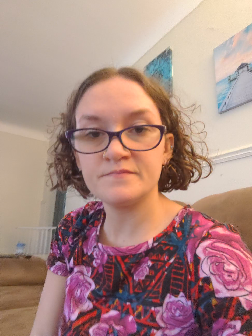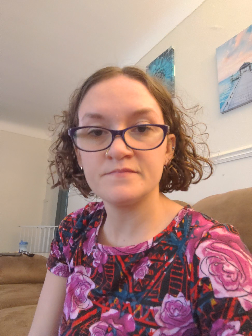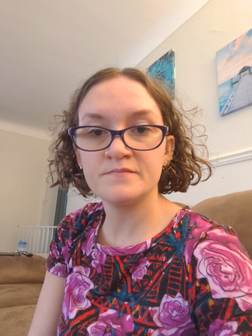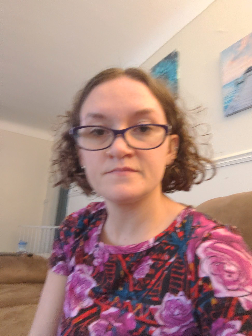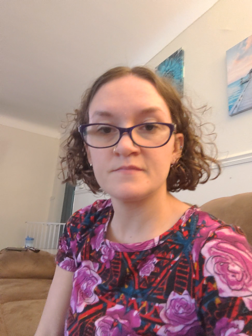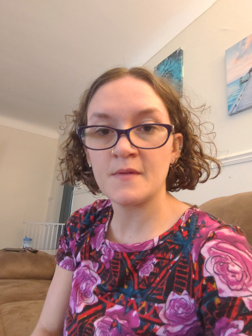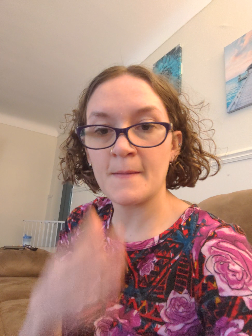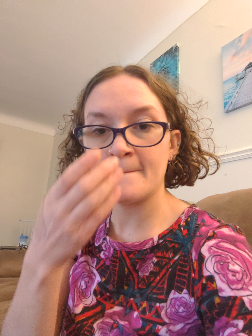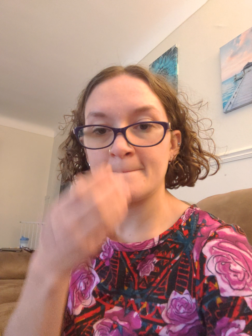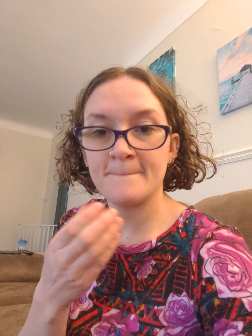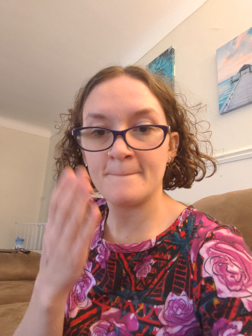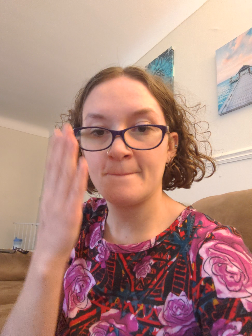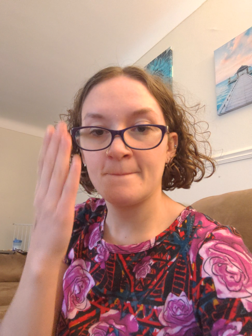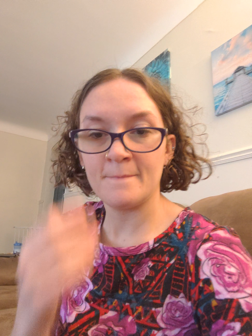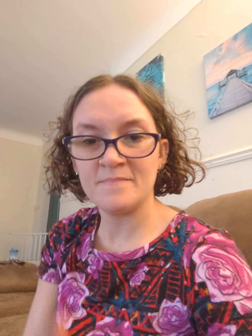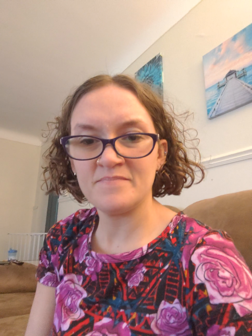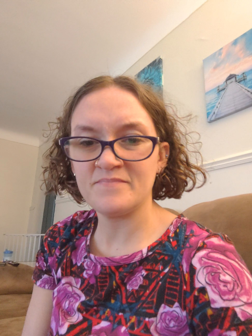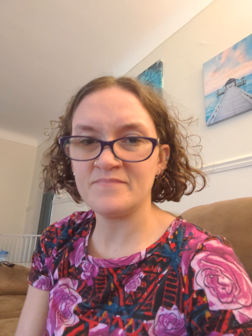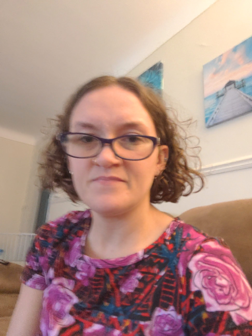mitten